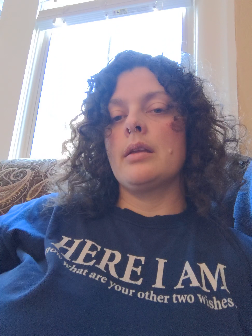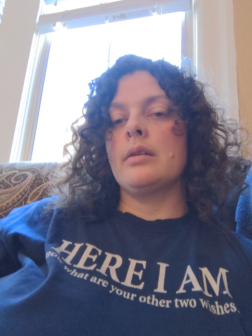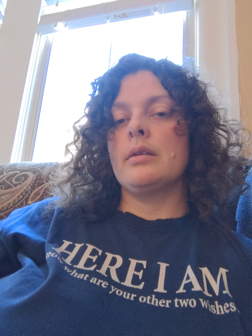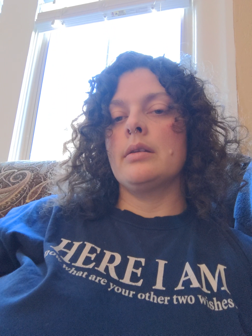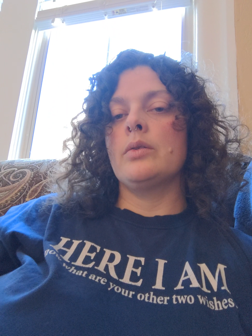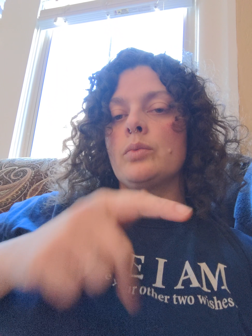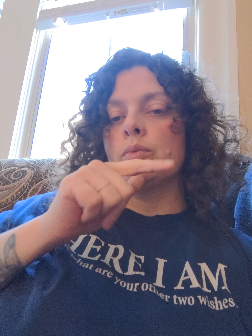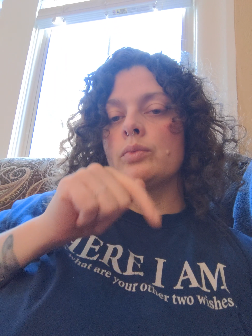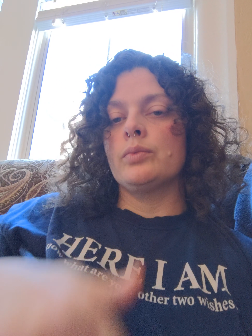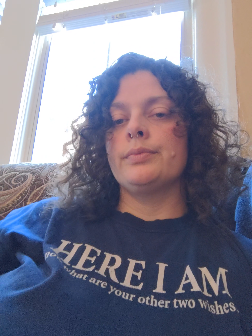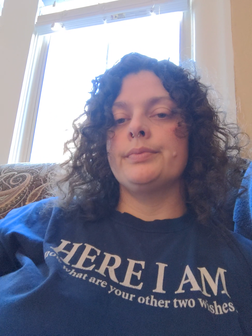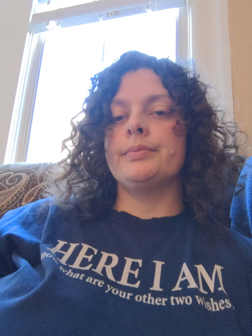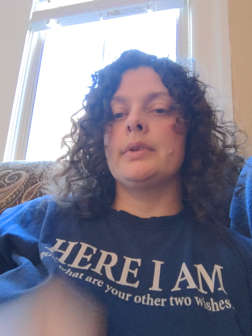who